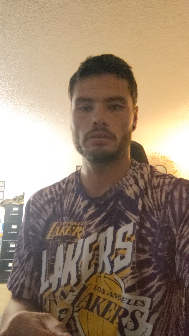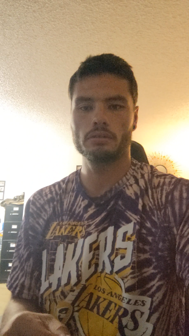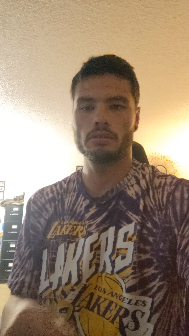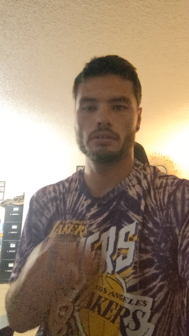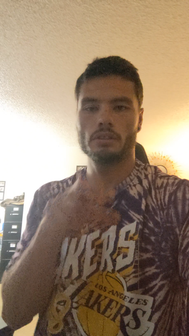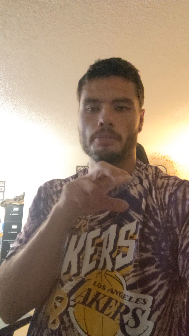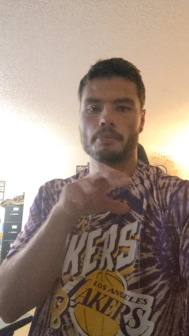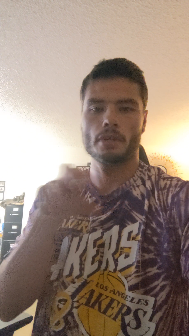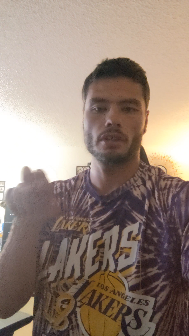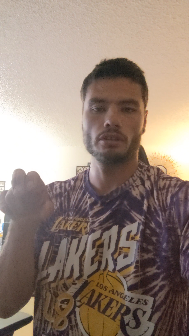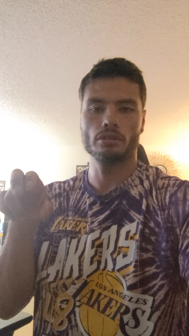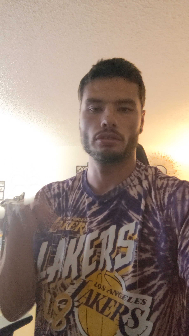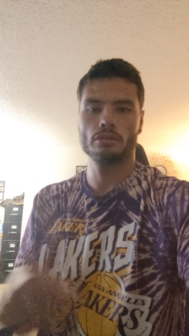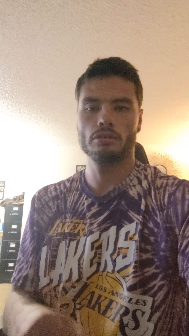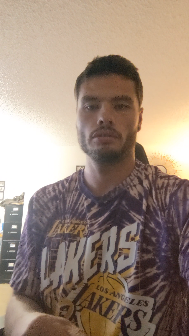bench